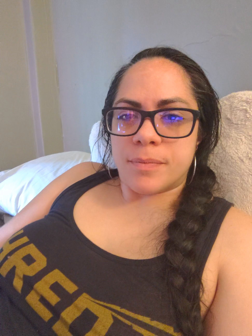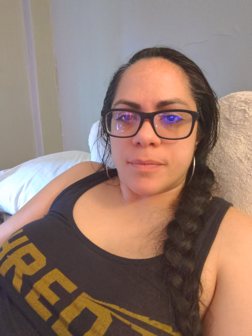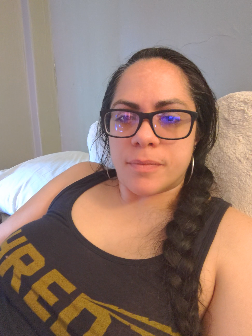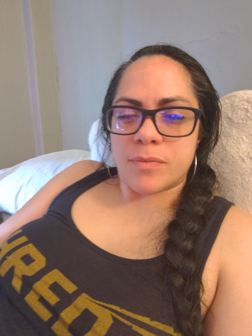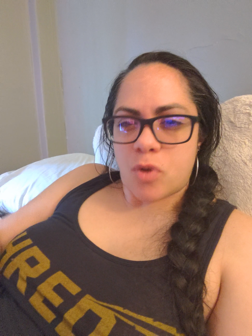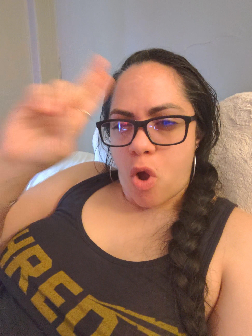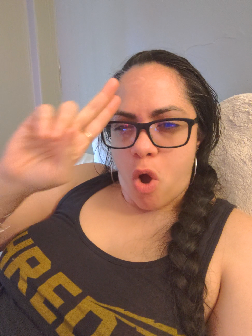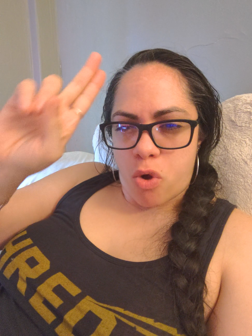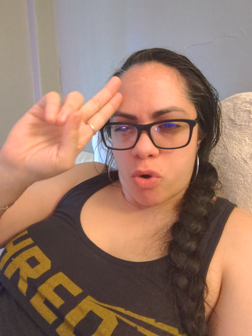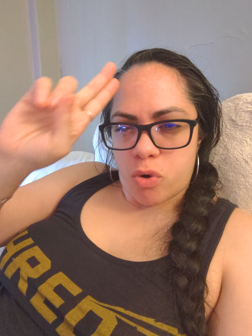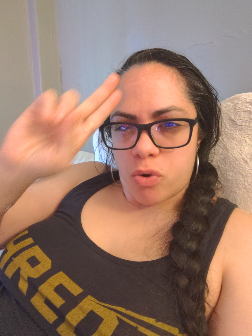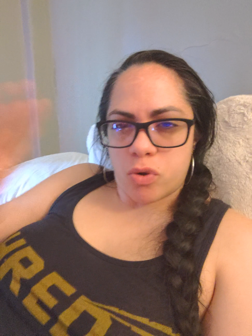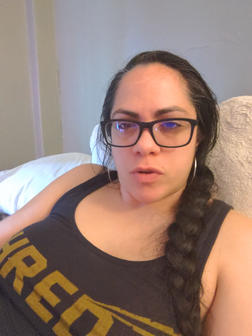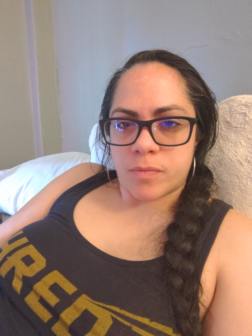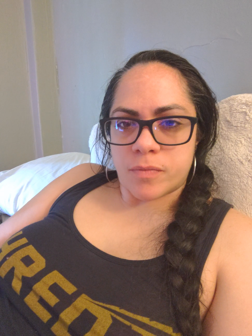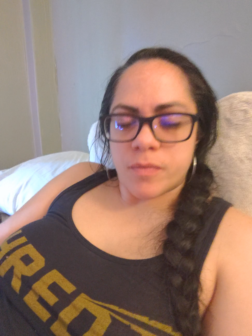uncle